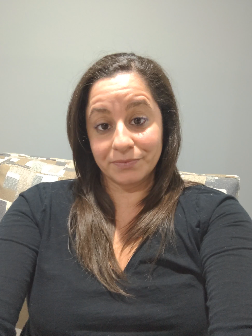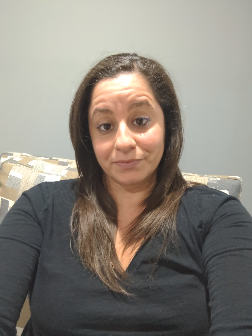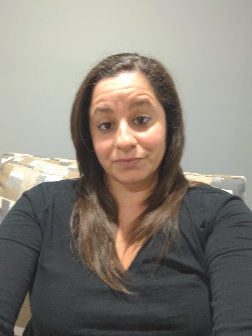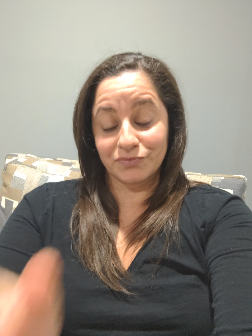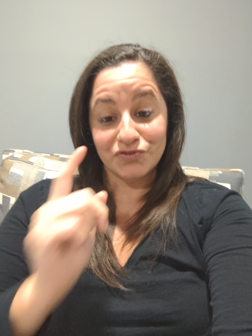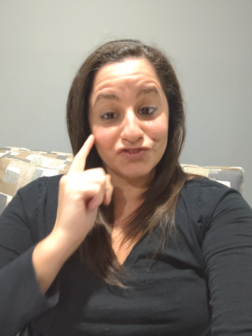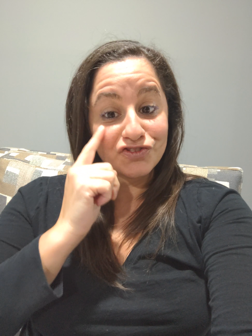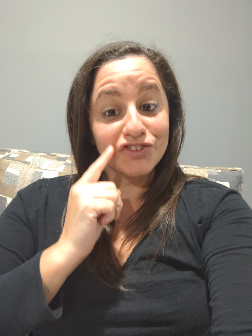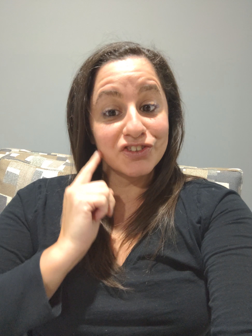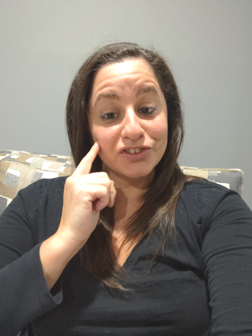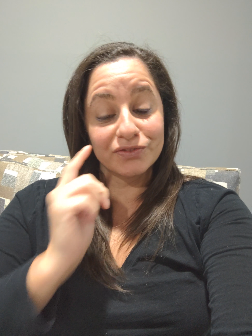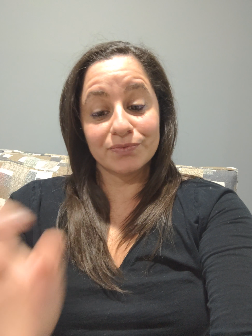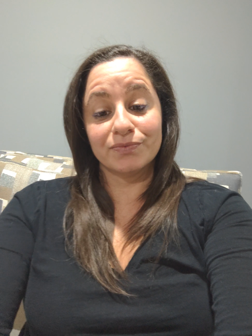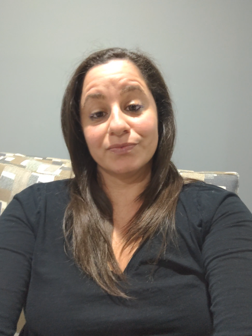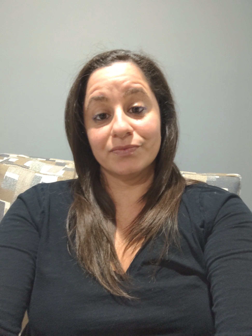cheek